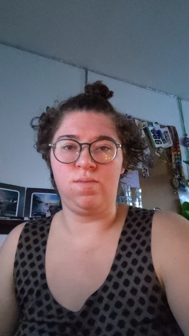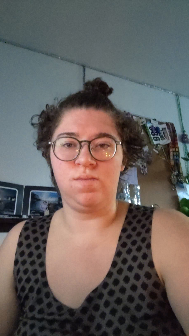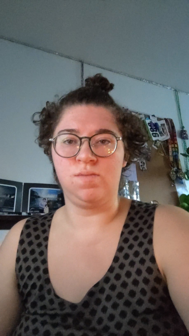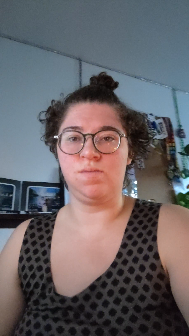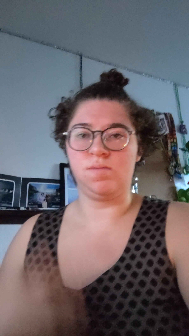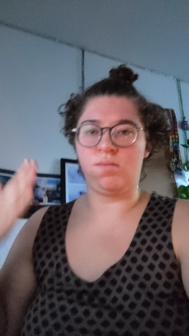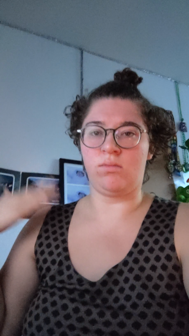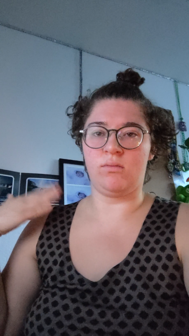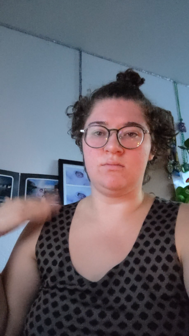shoulder